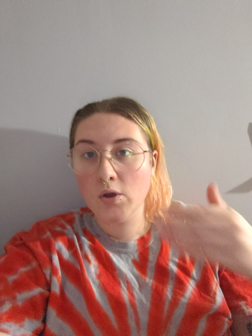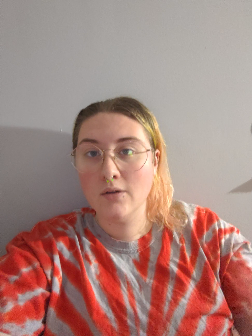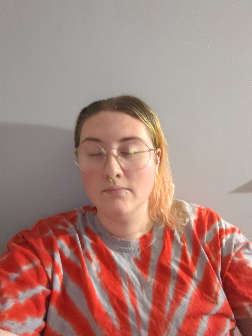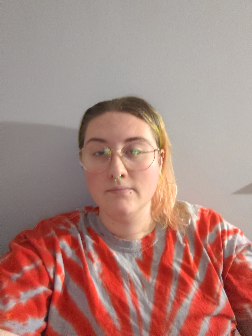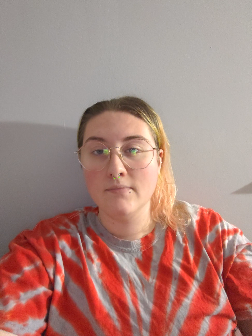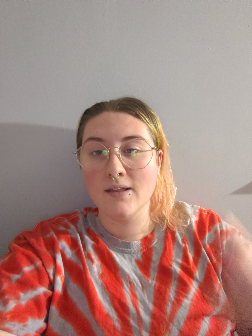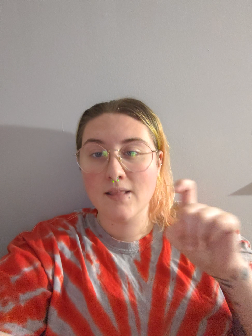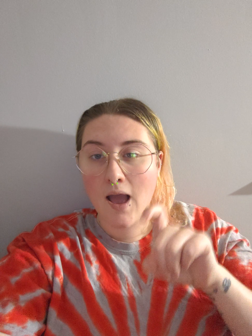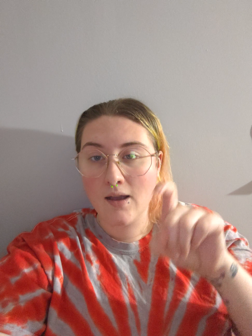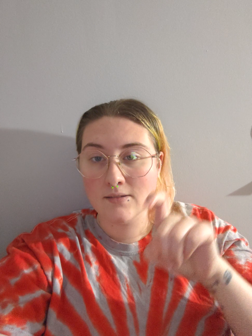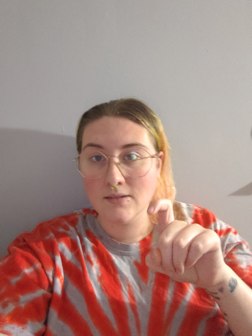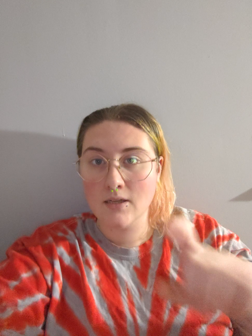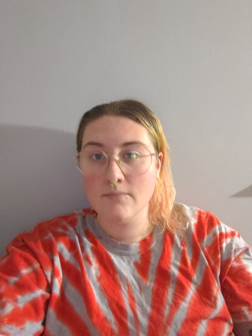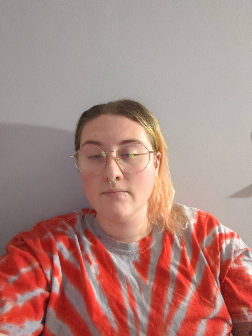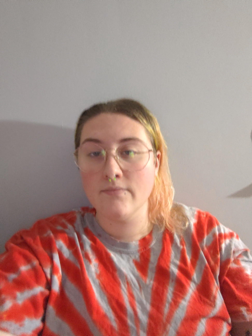closet